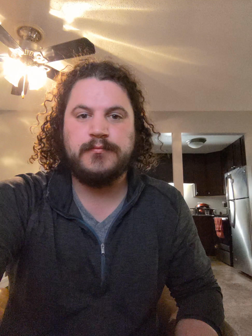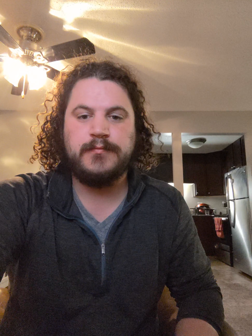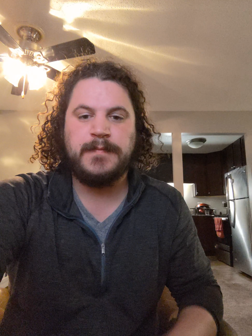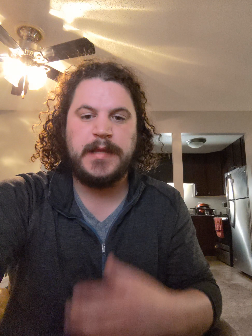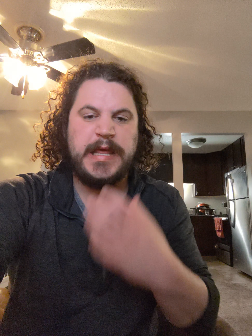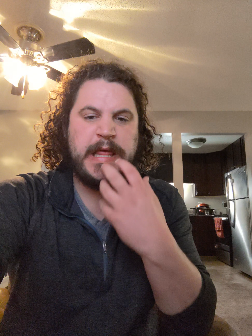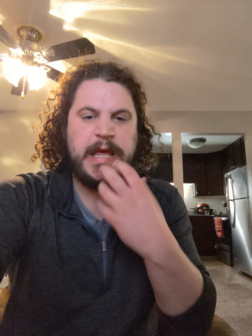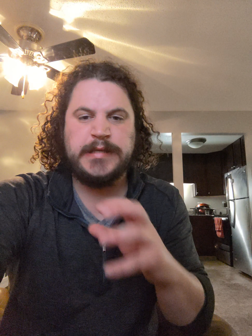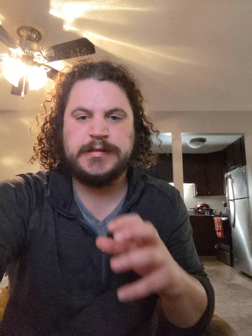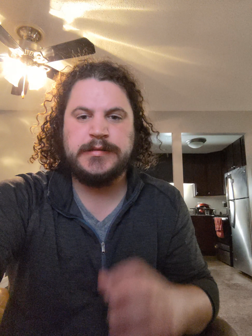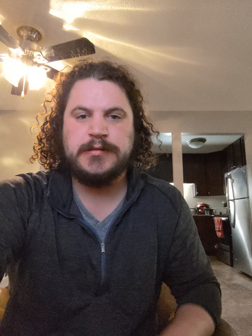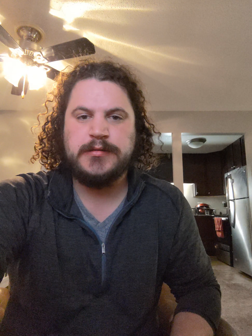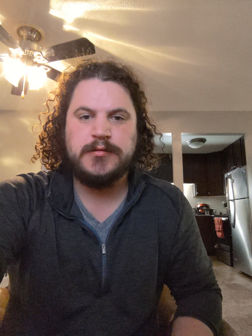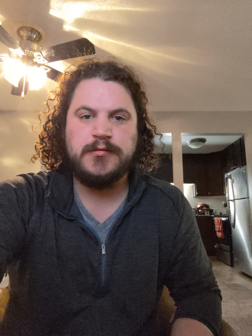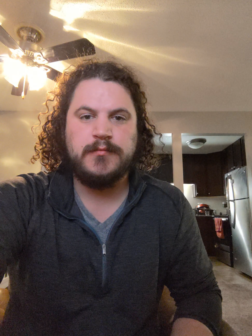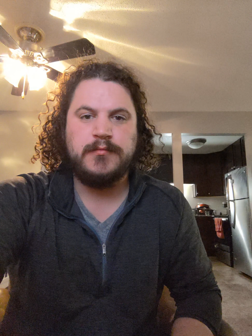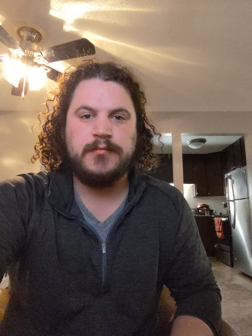hot